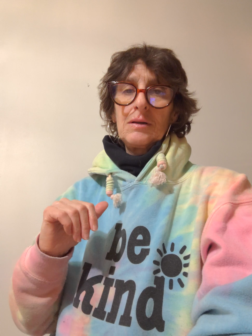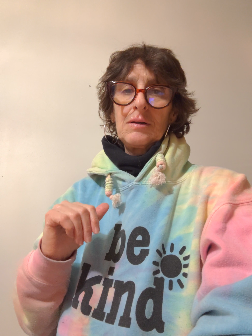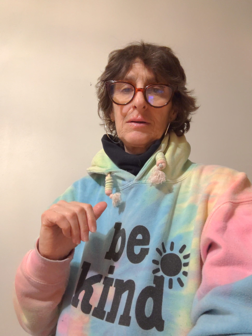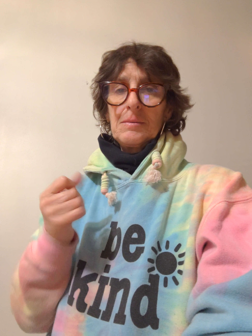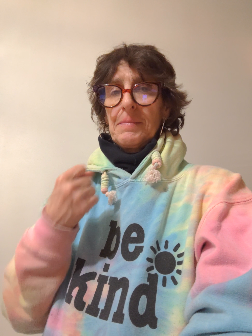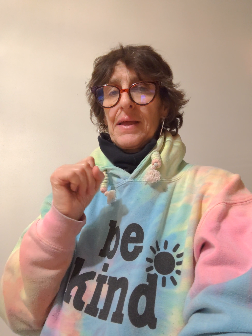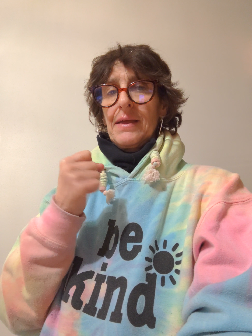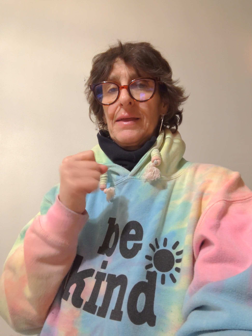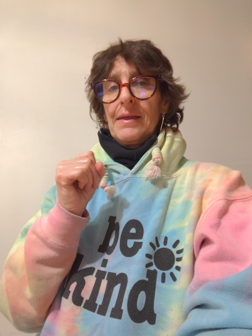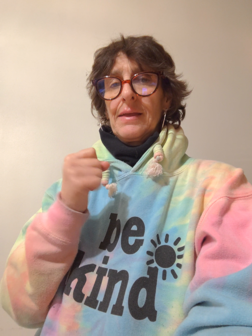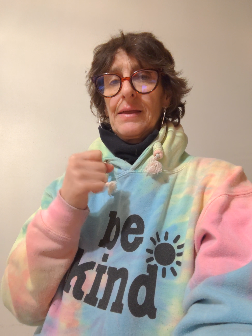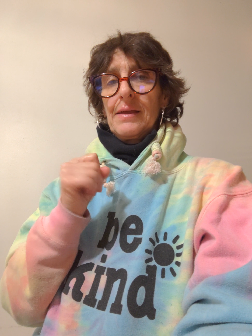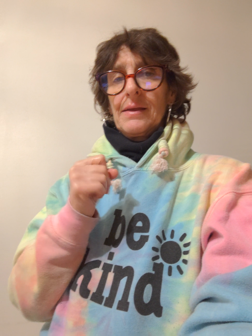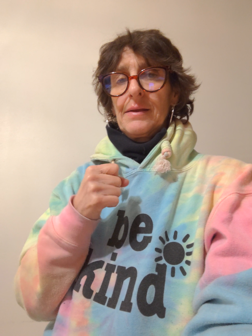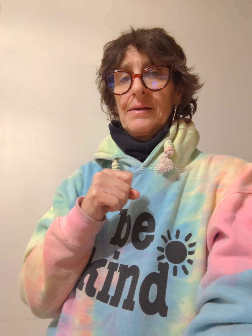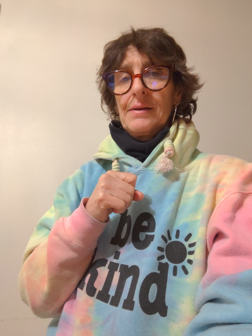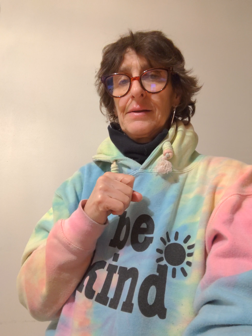make